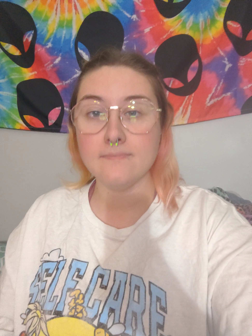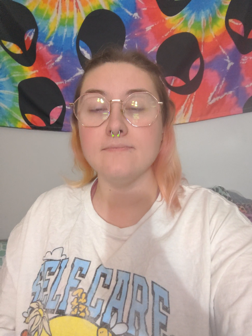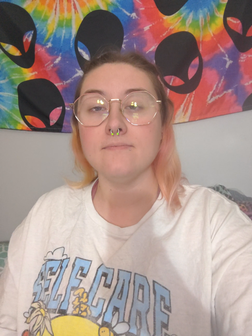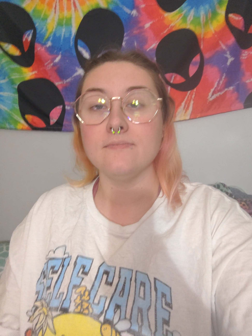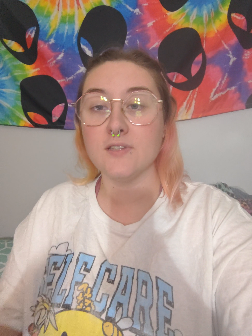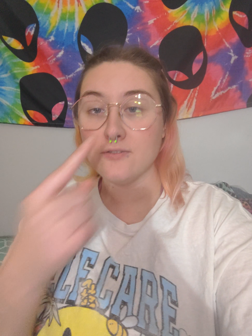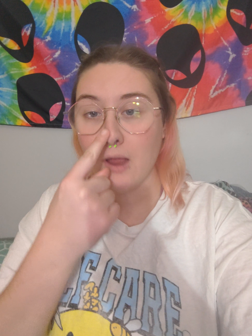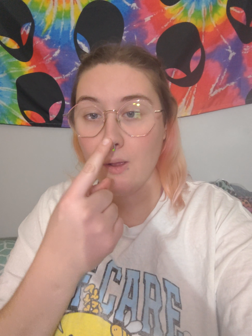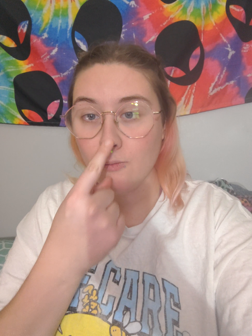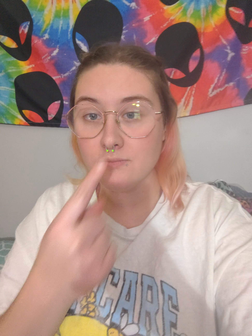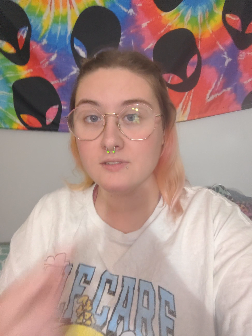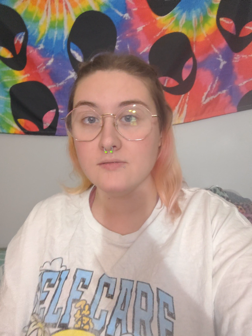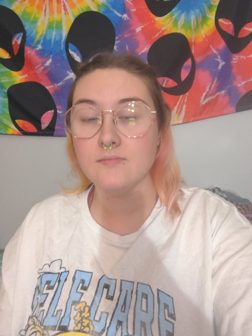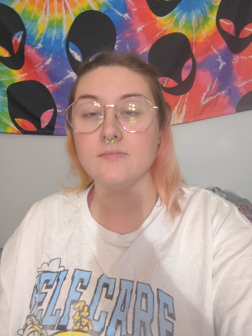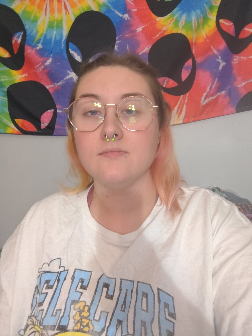nose